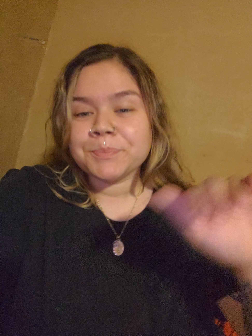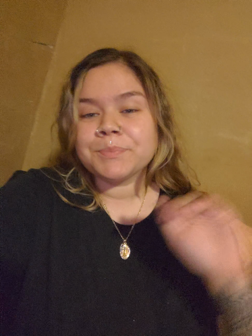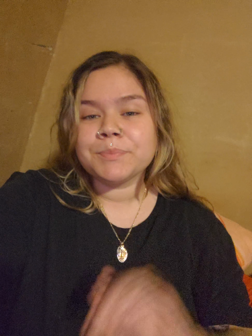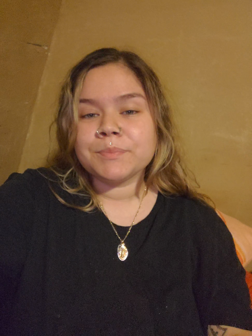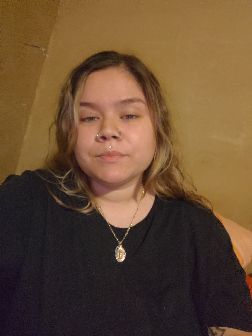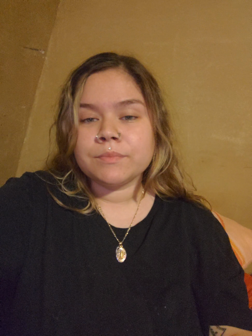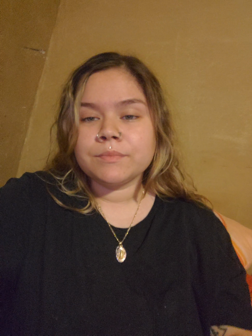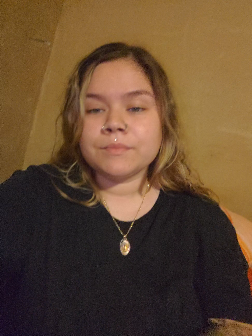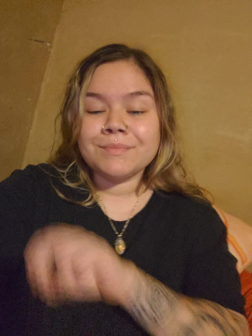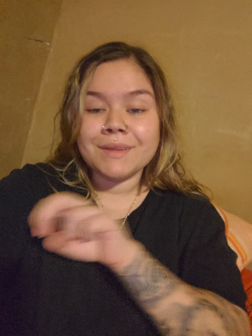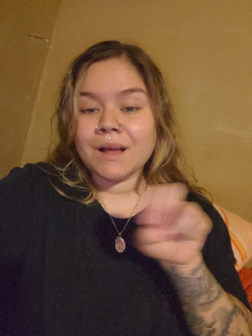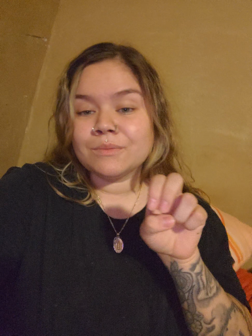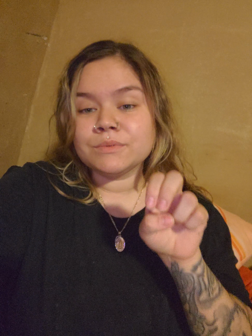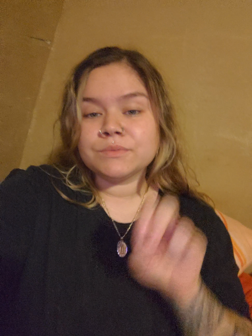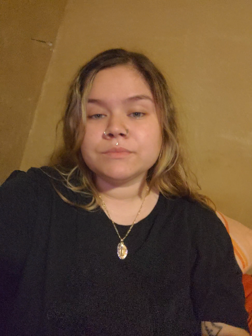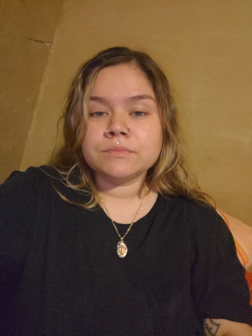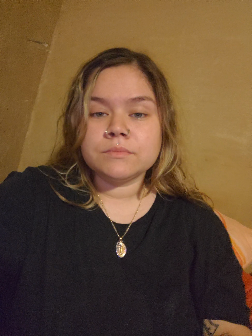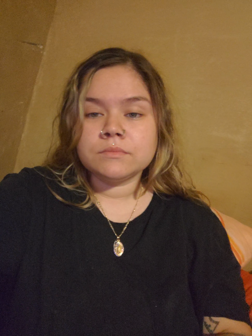couch